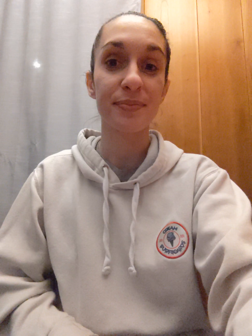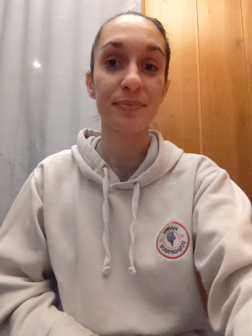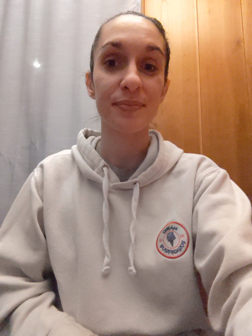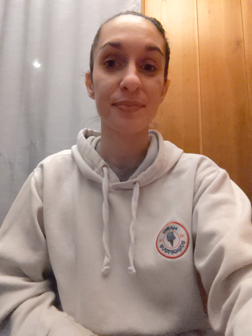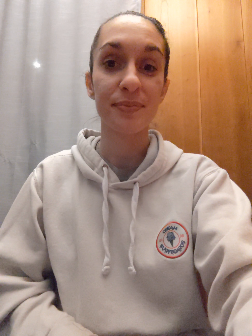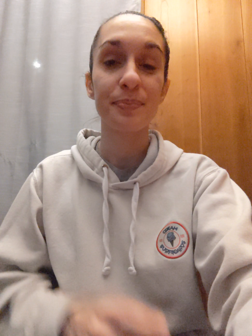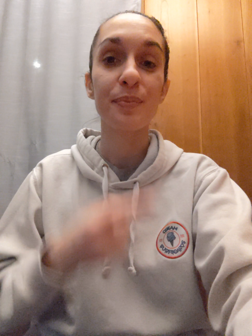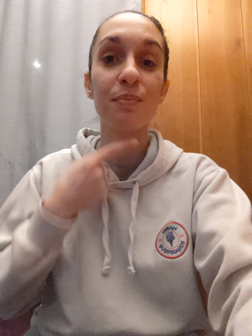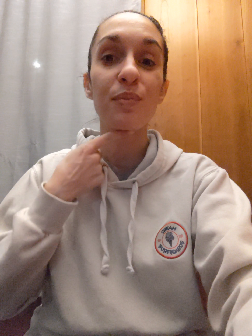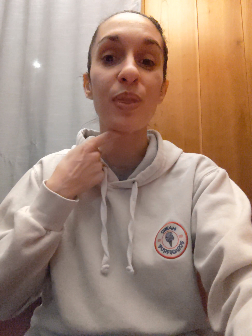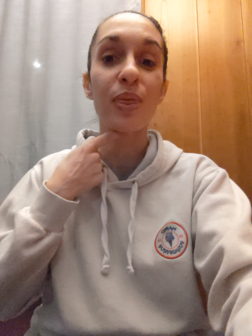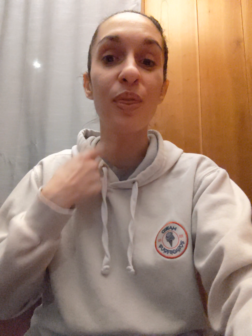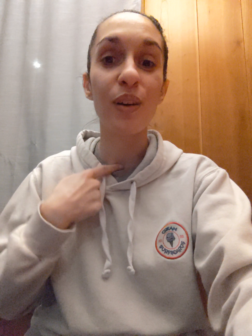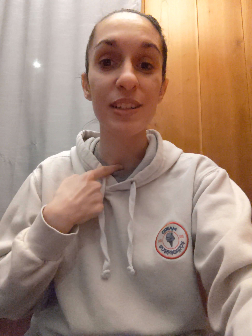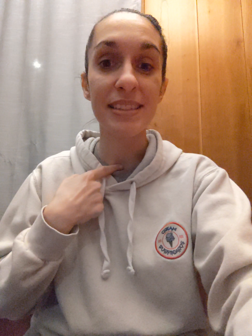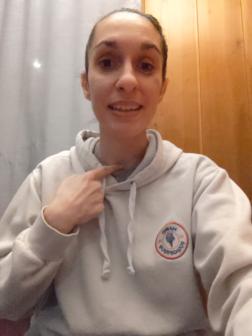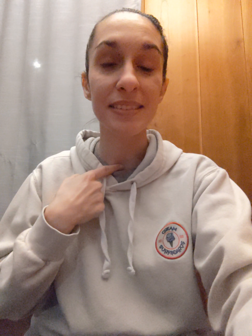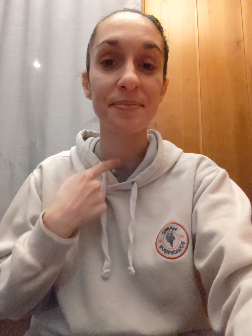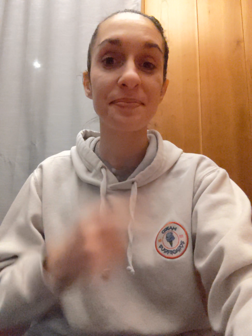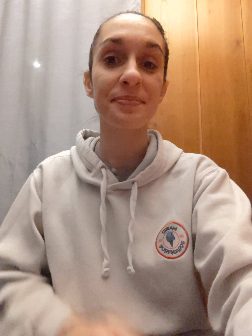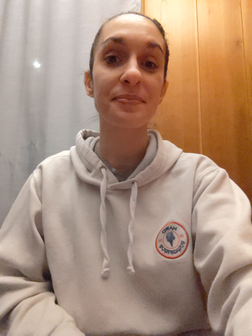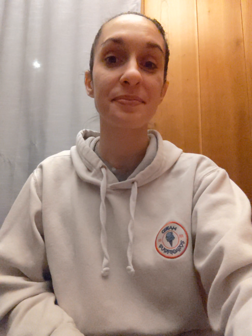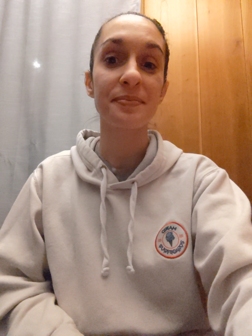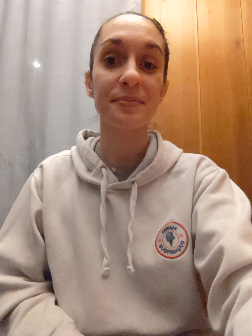thirsty